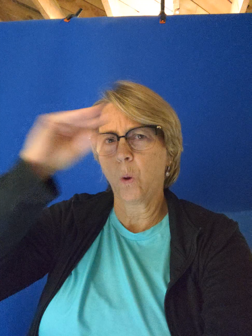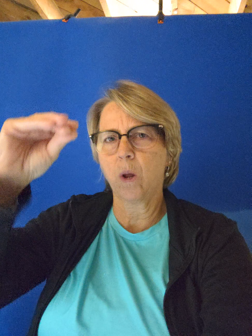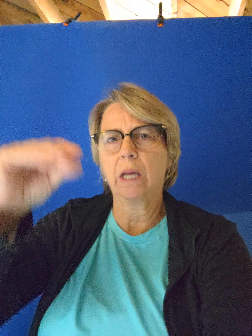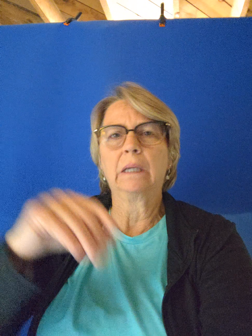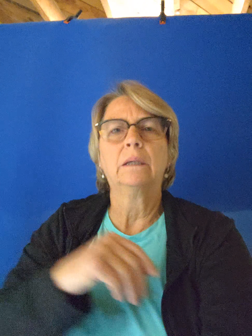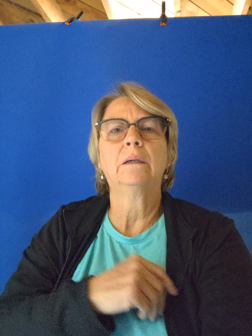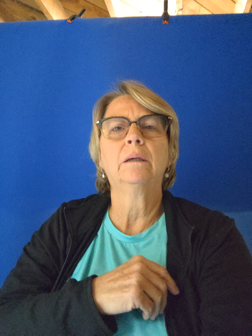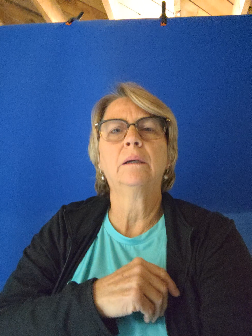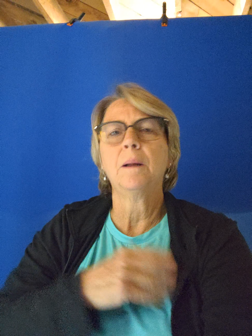boy